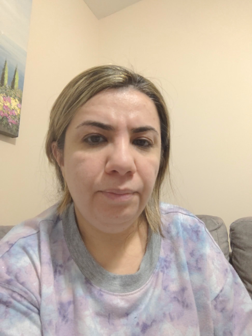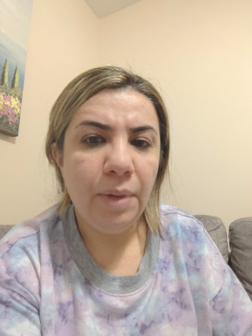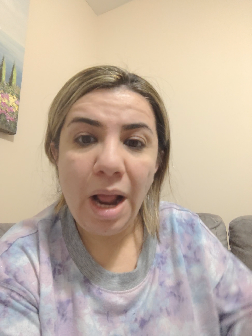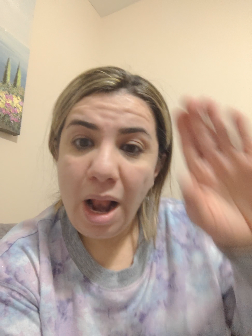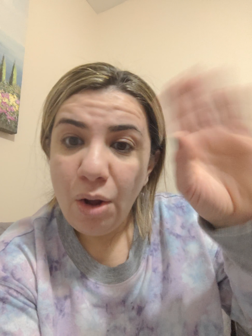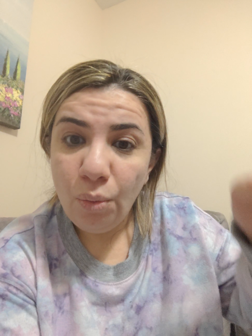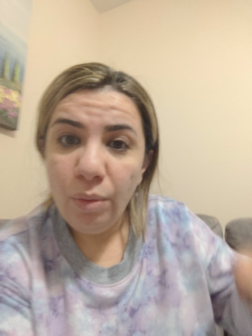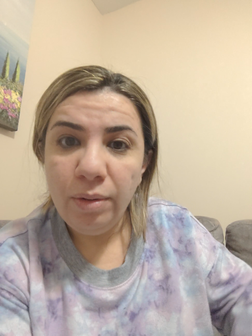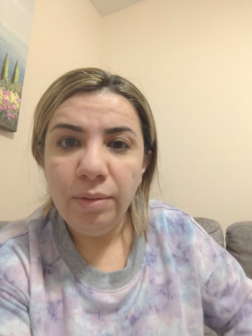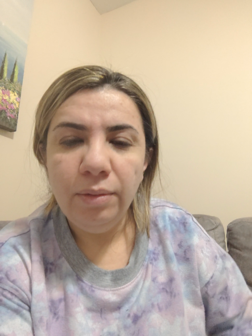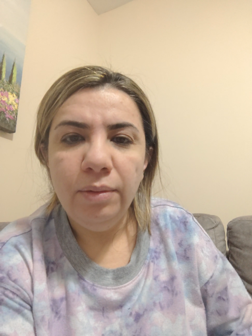hello